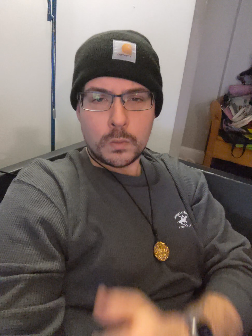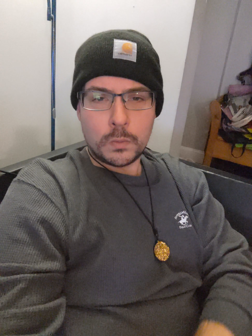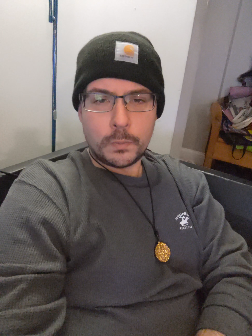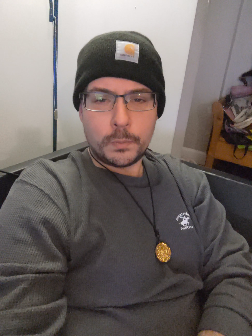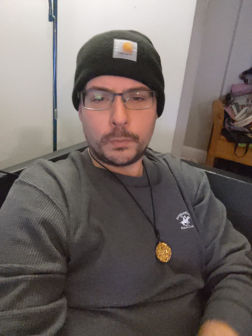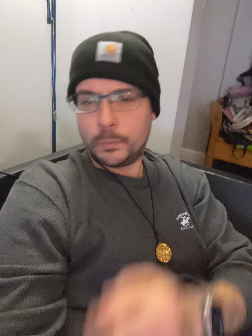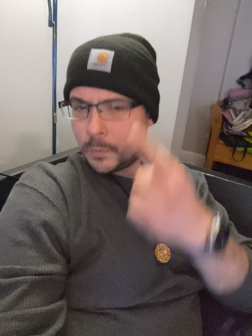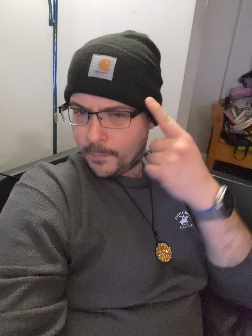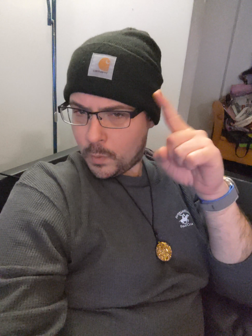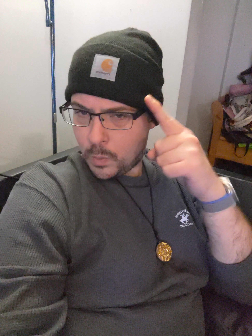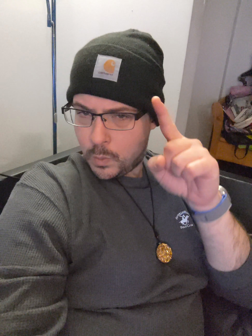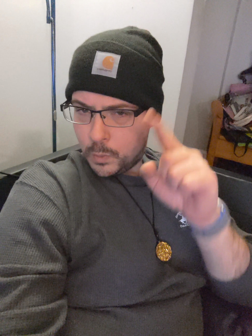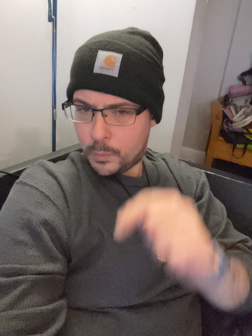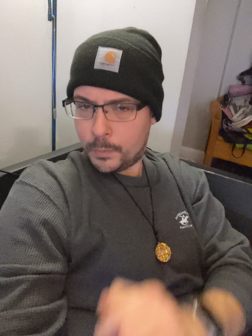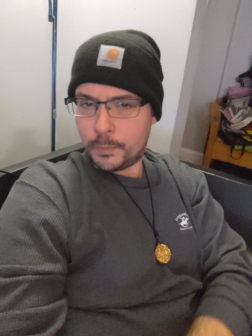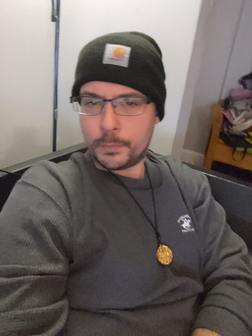for